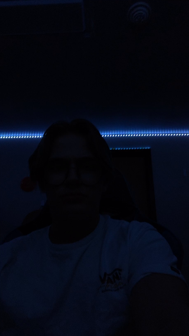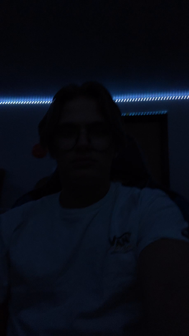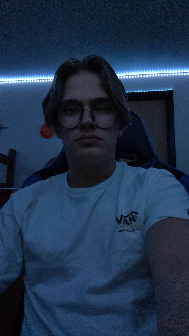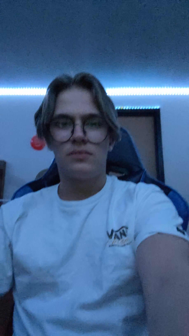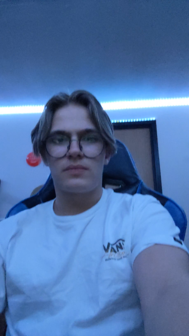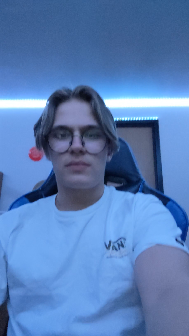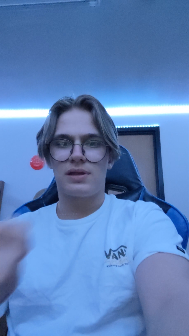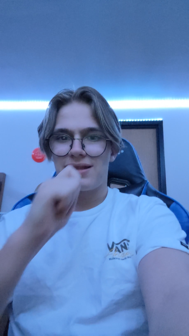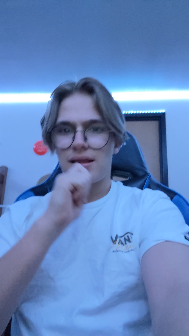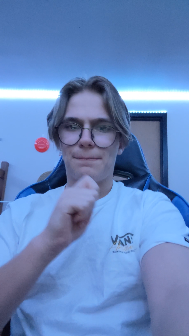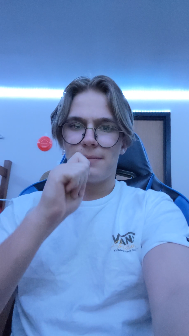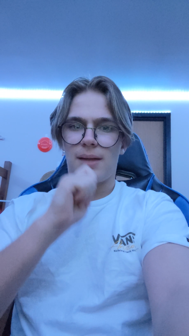popsicle